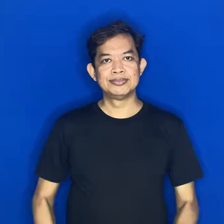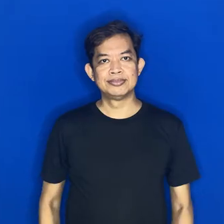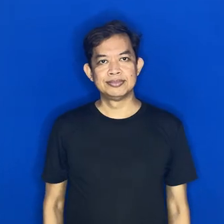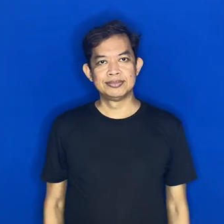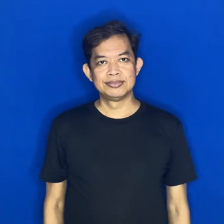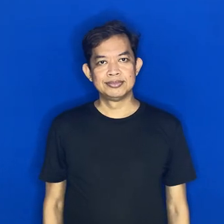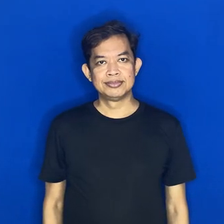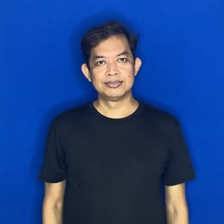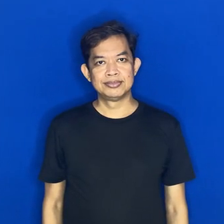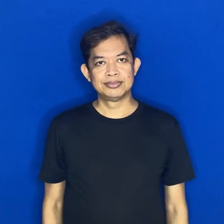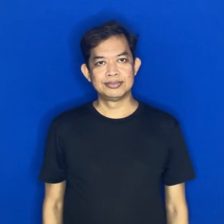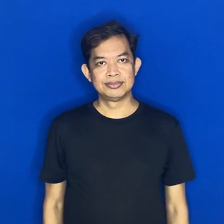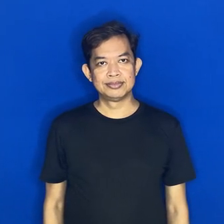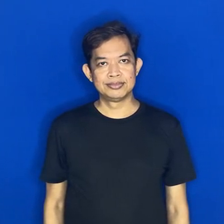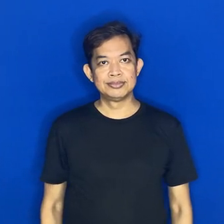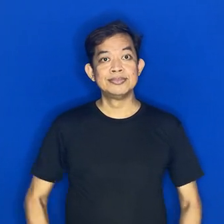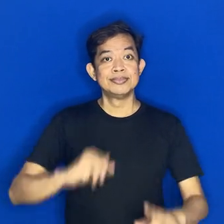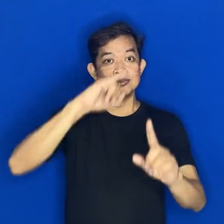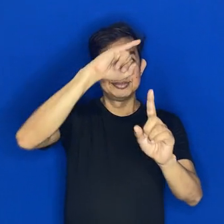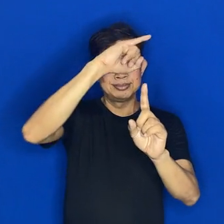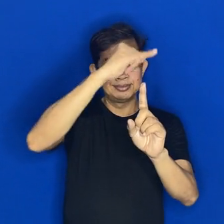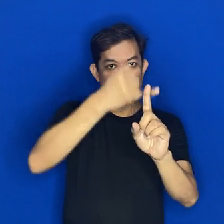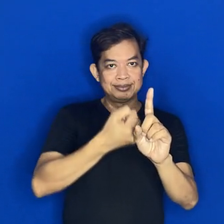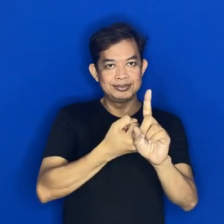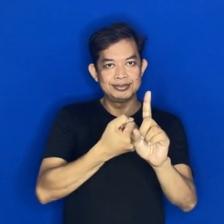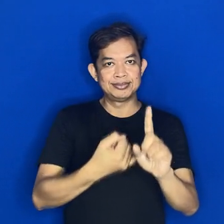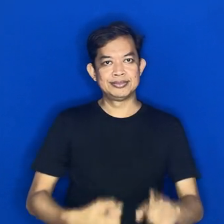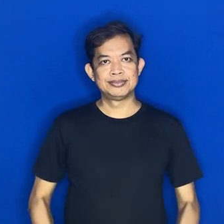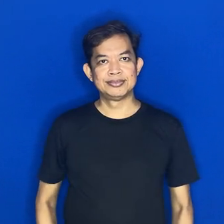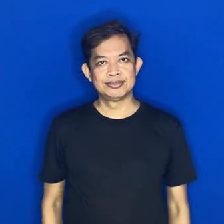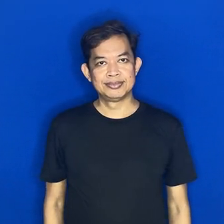january